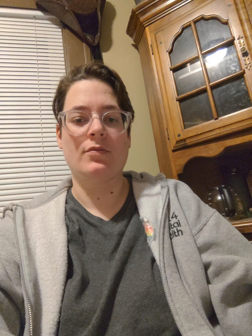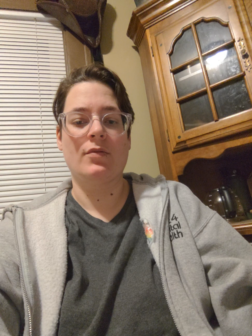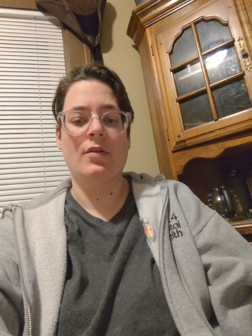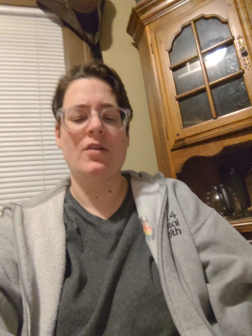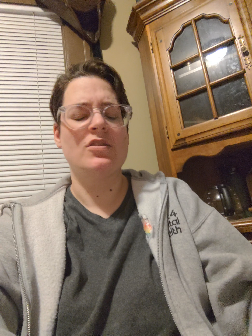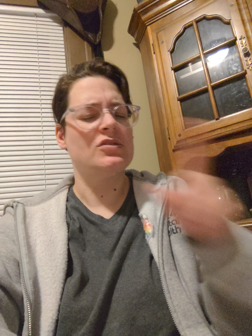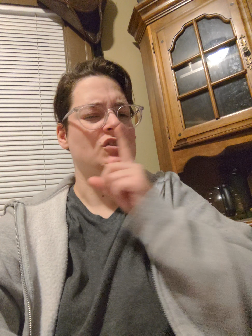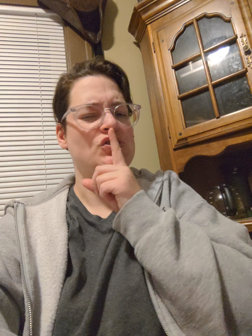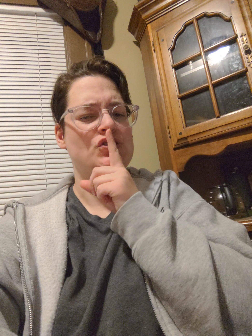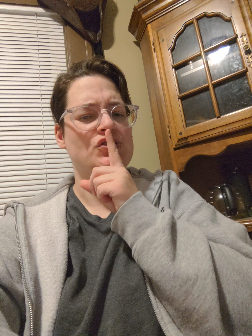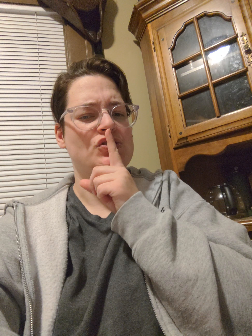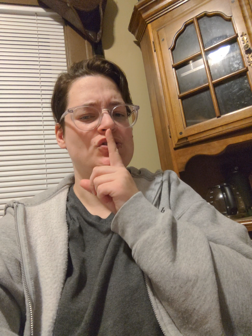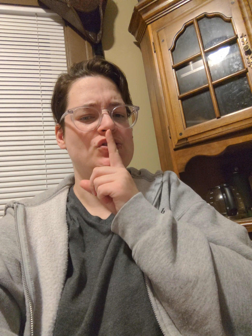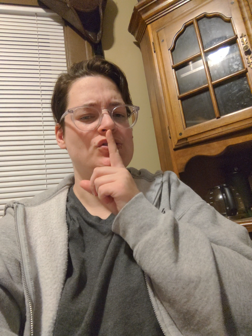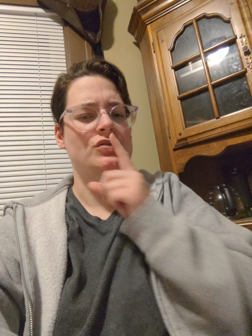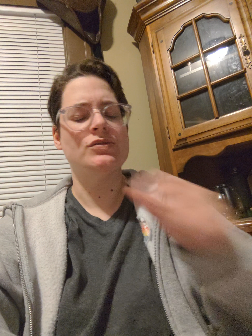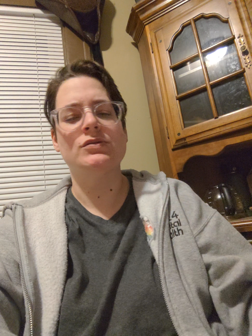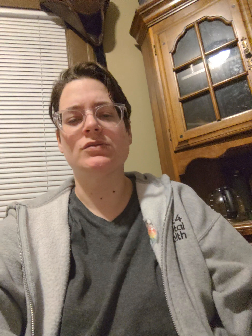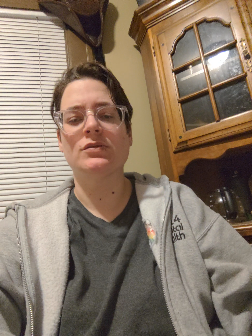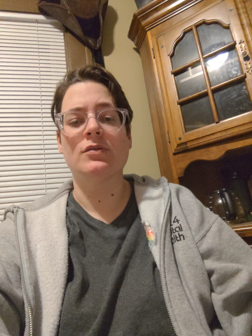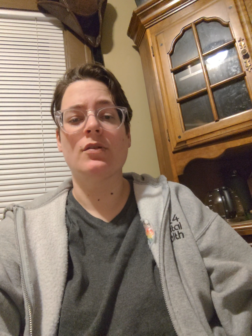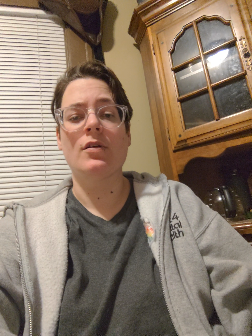shhh